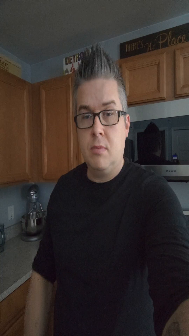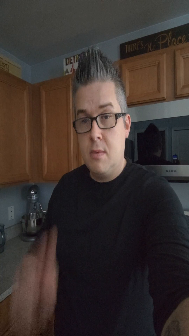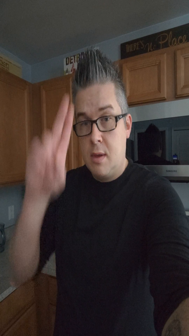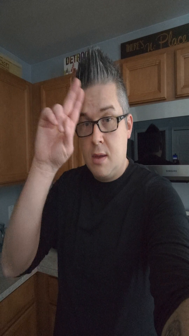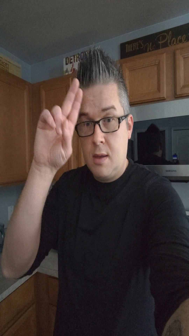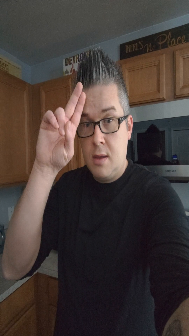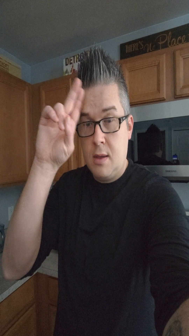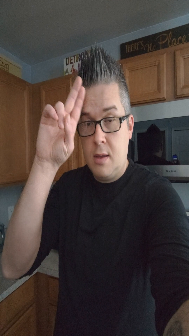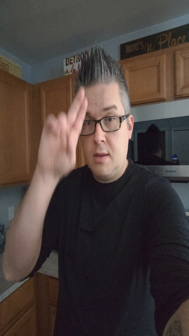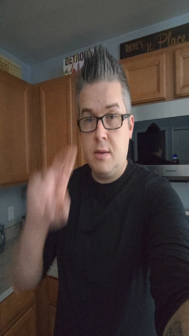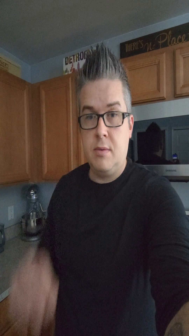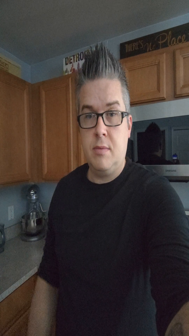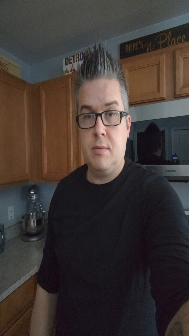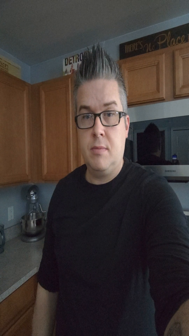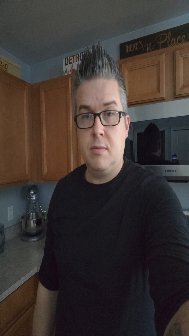uncle